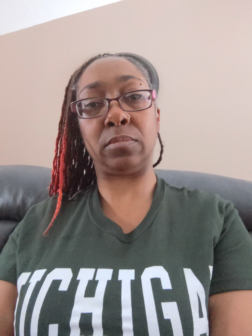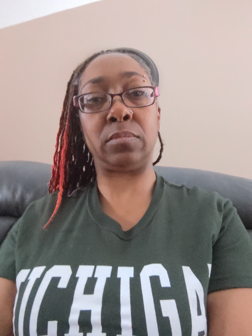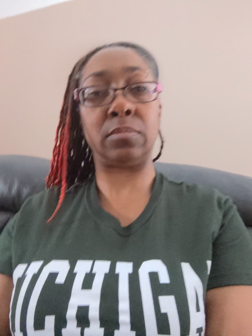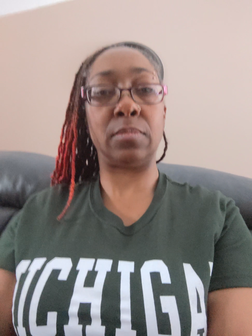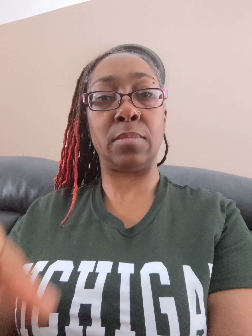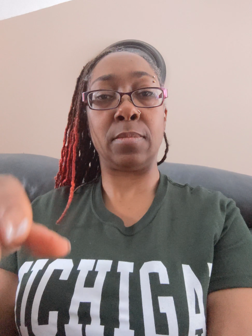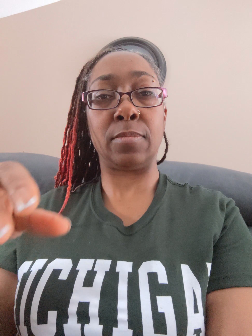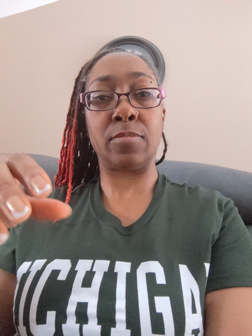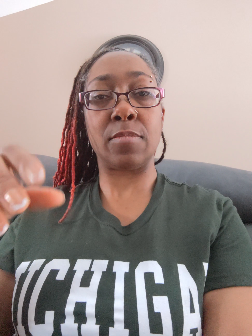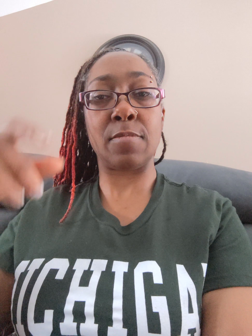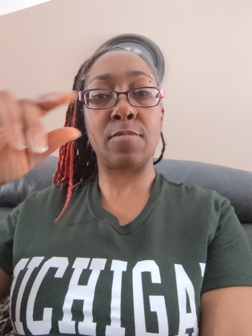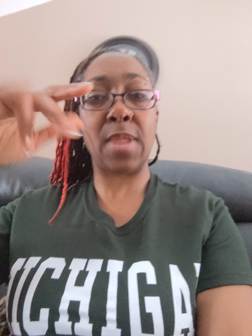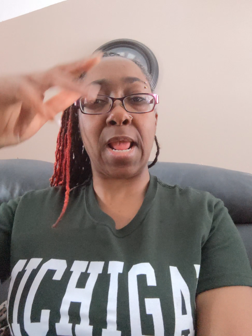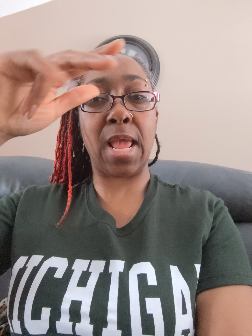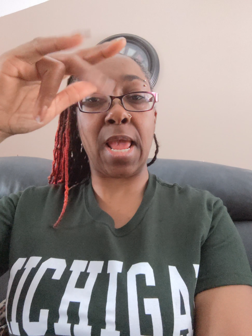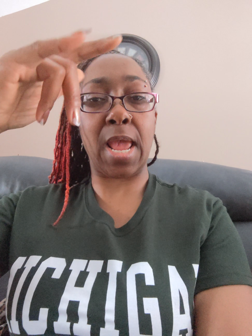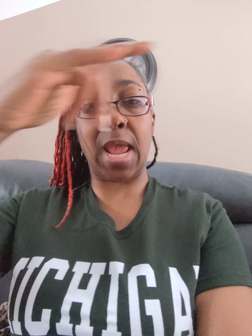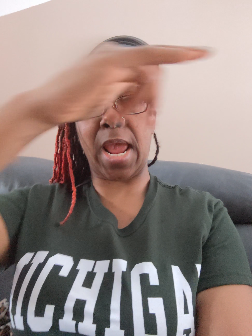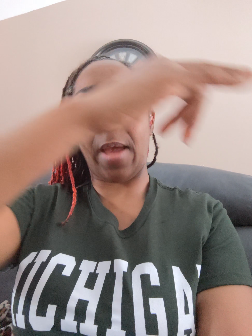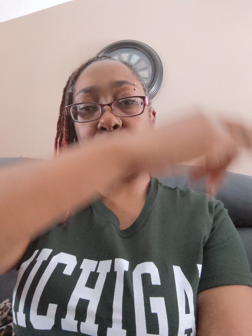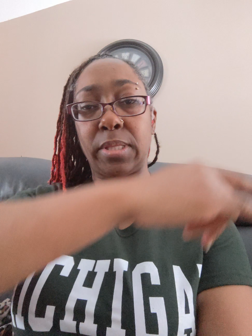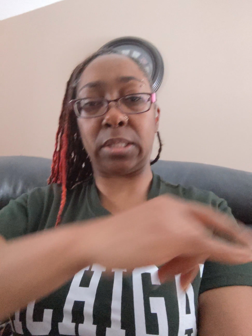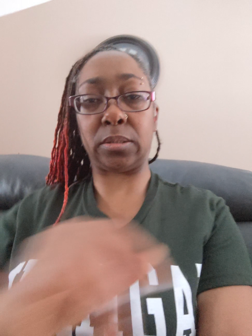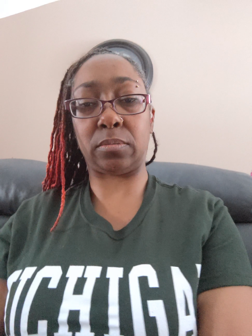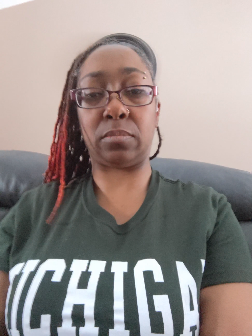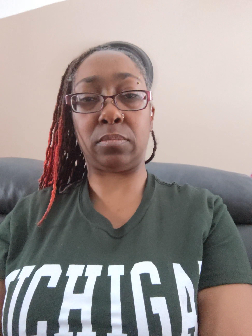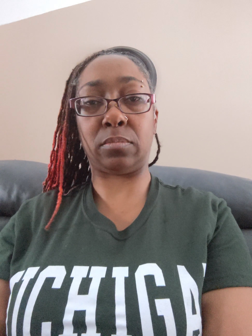airplane